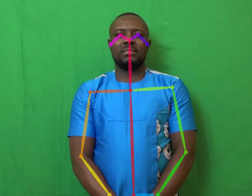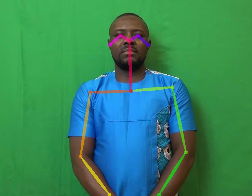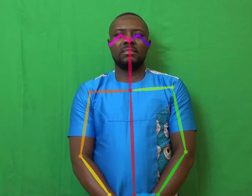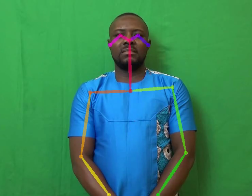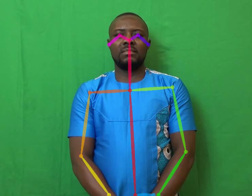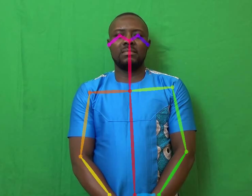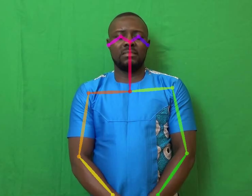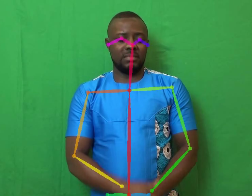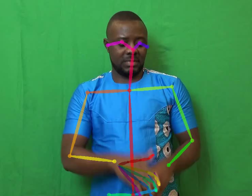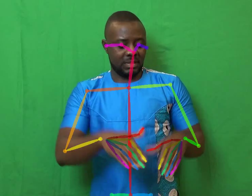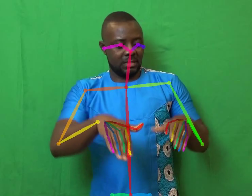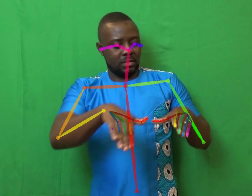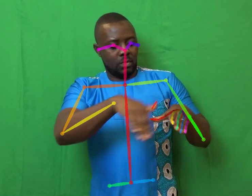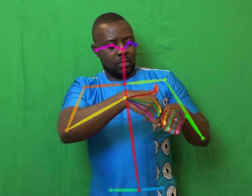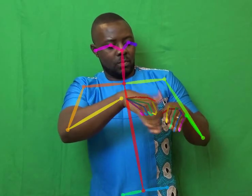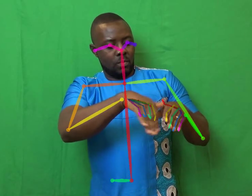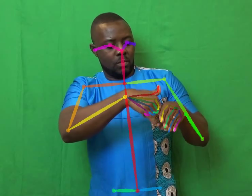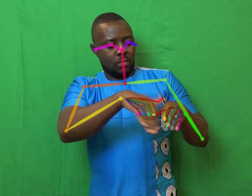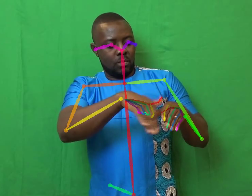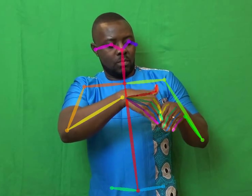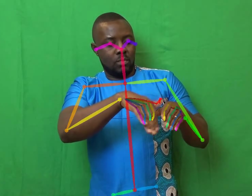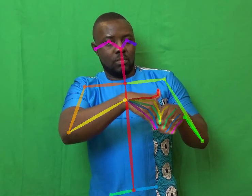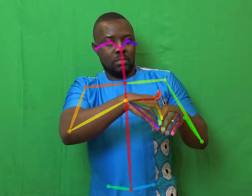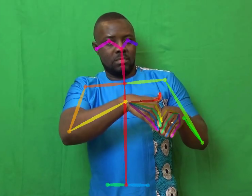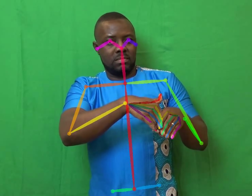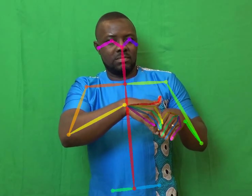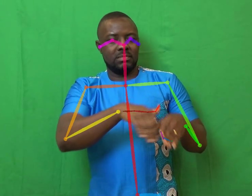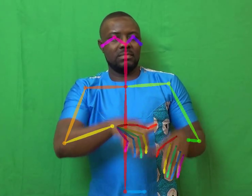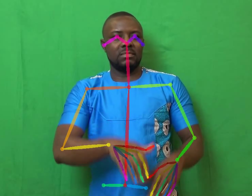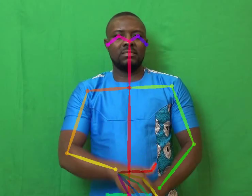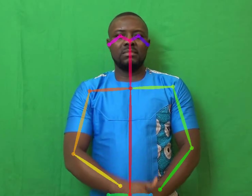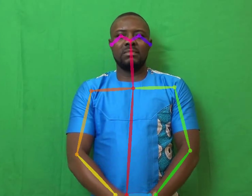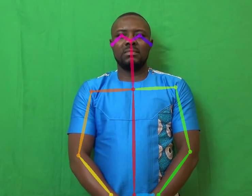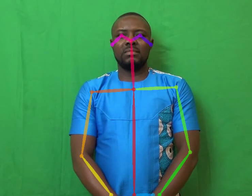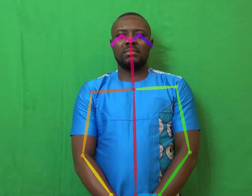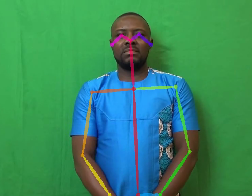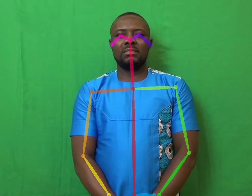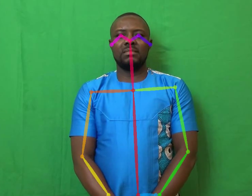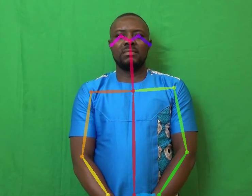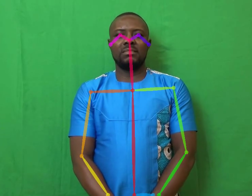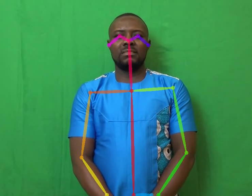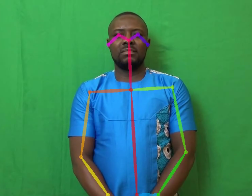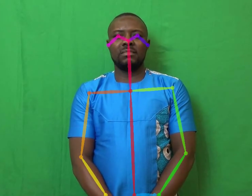wedding